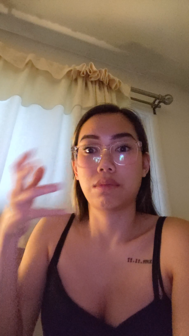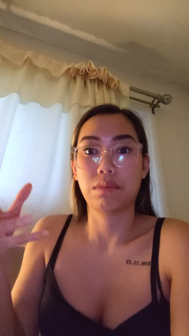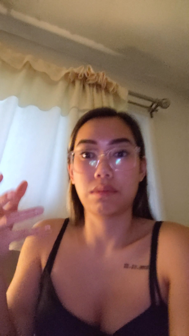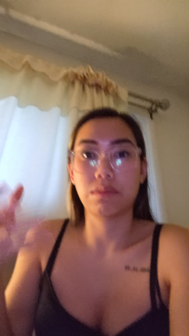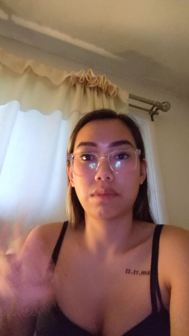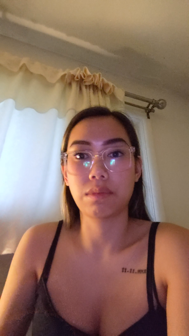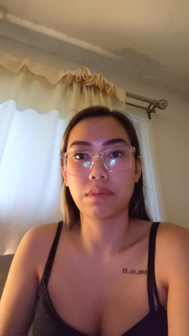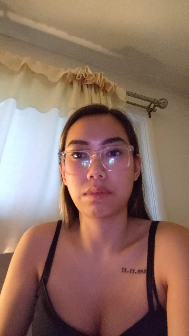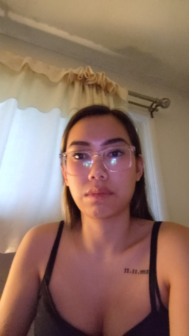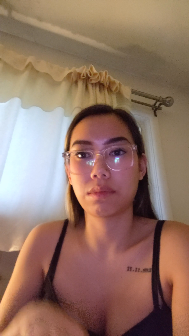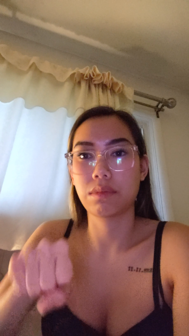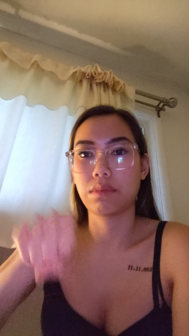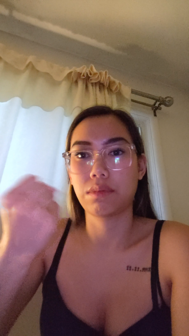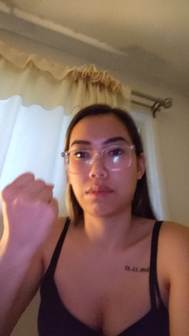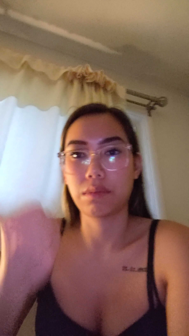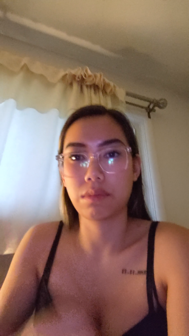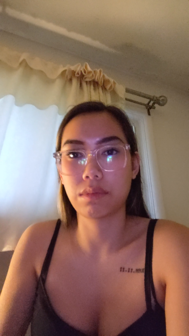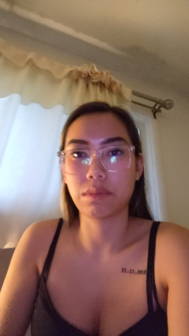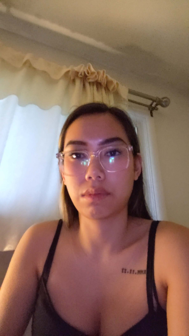break